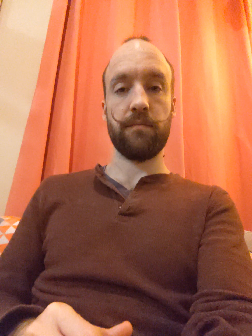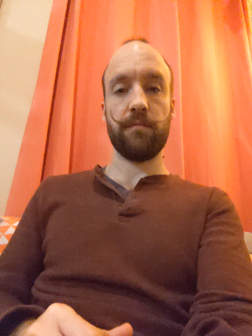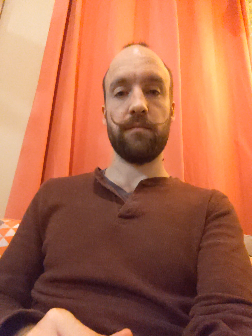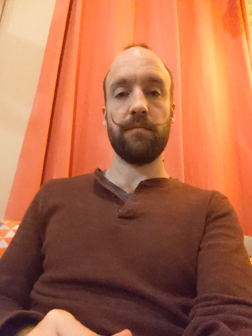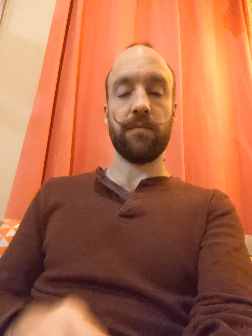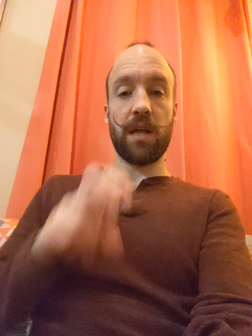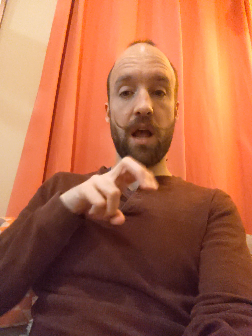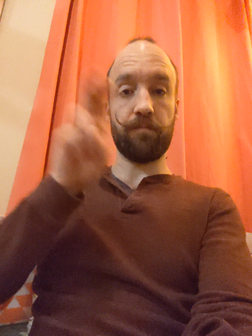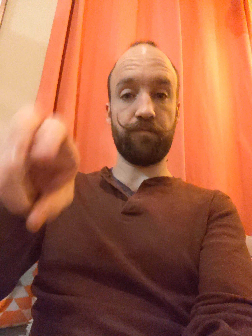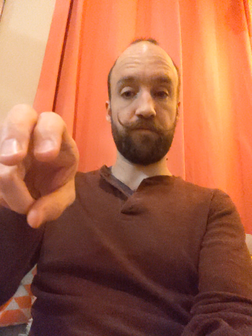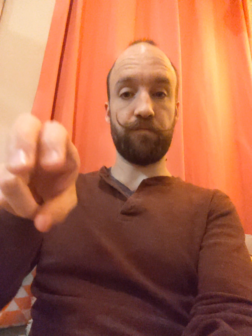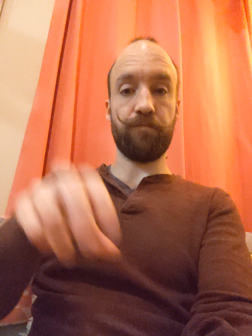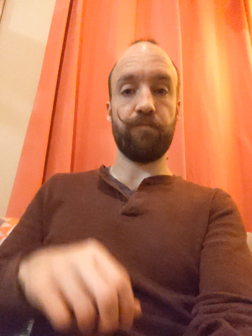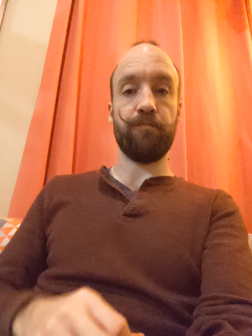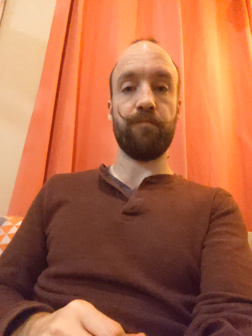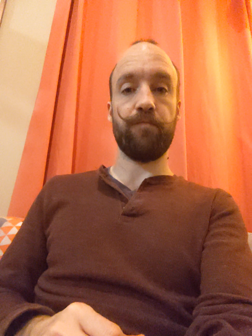jump